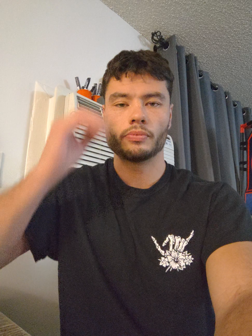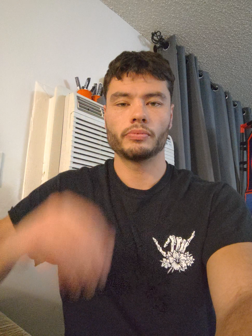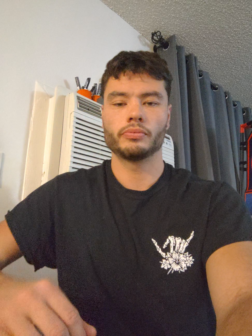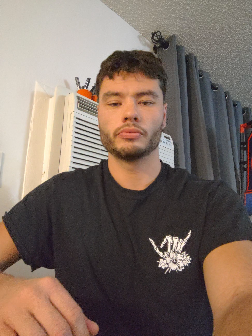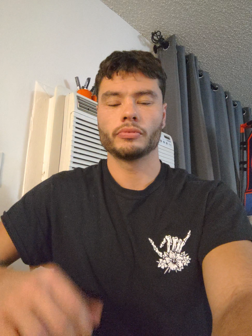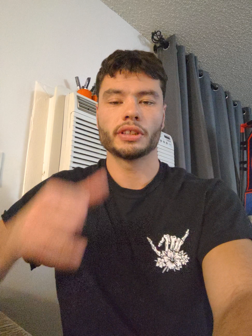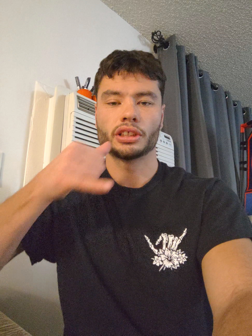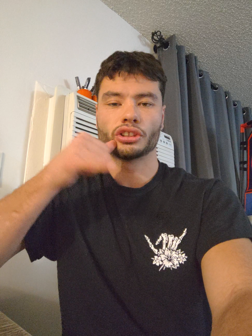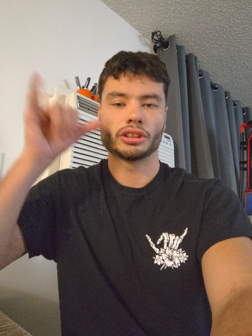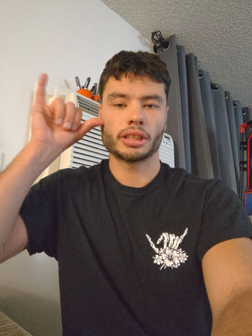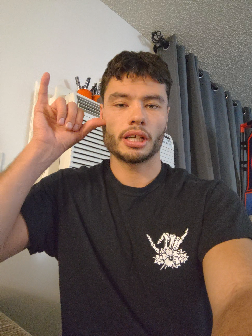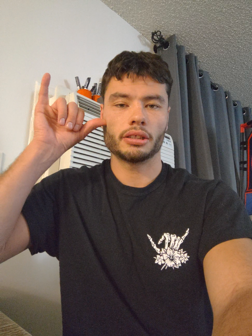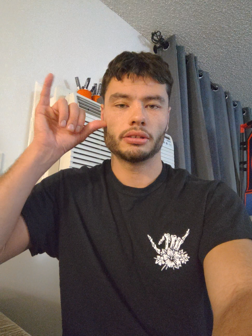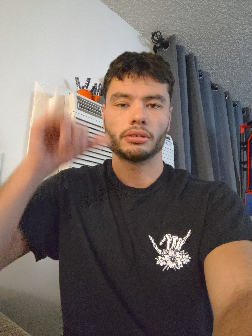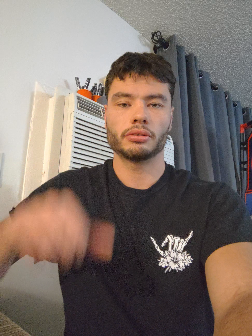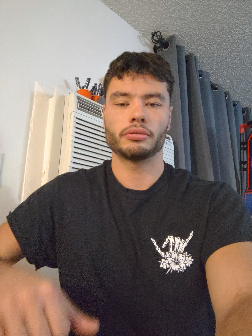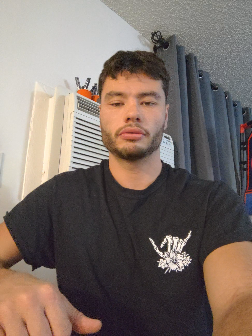yesterday